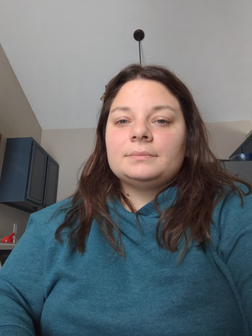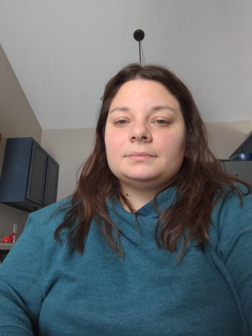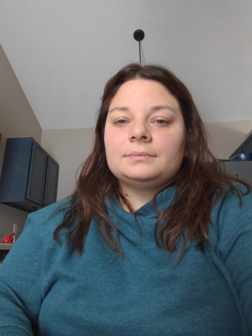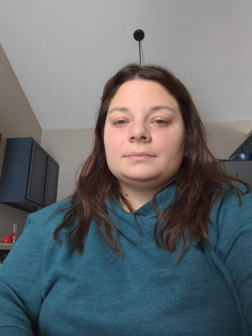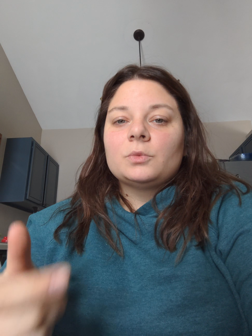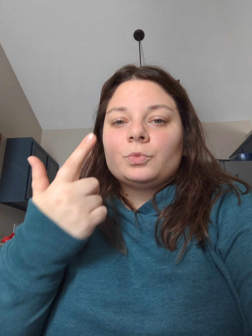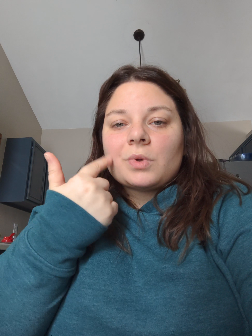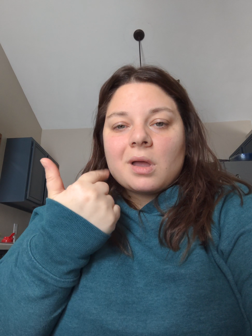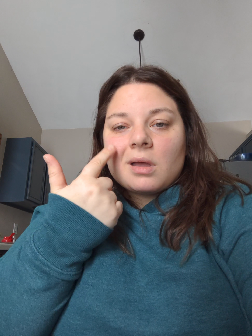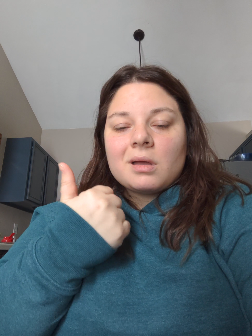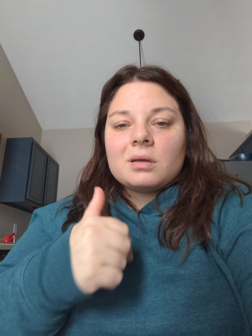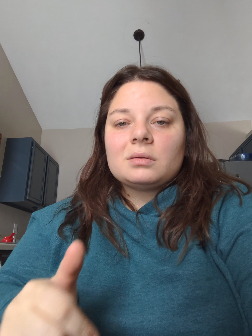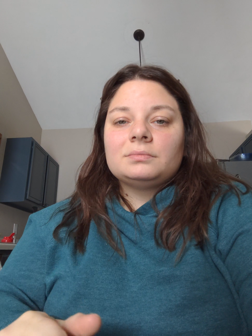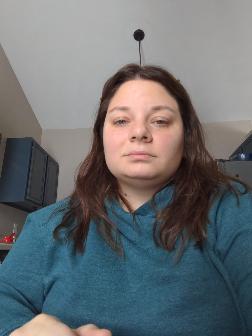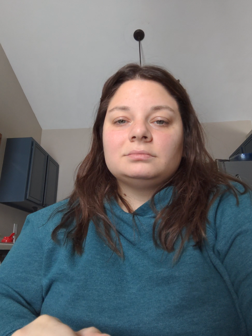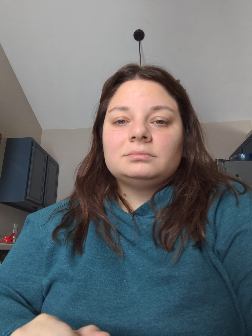cry